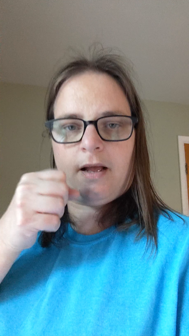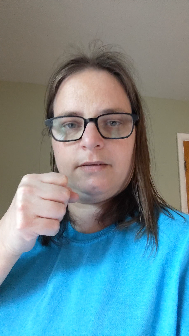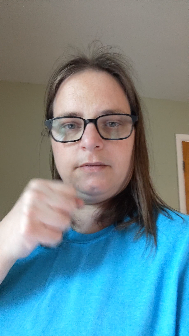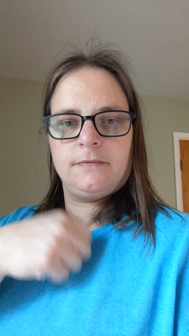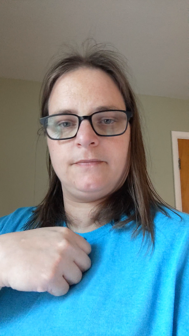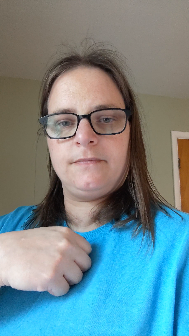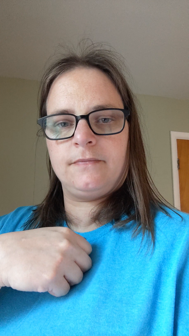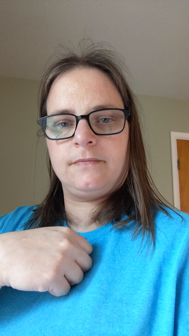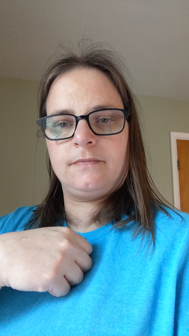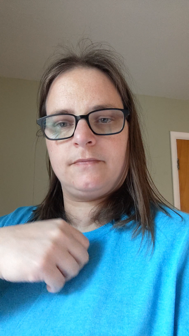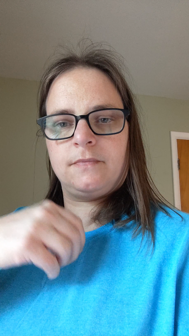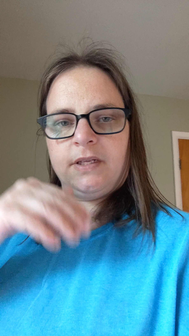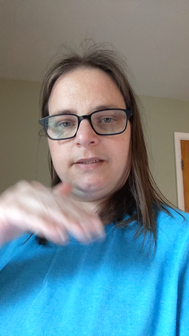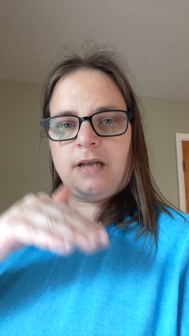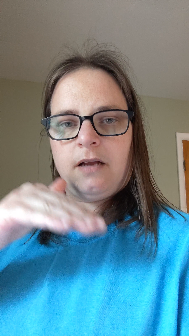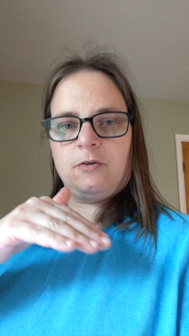doctor